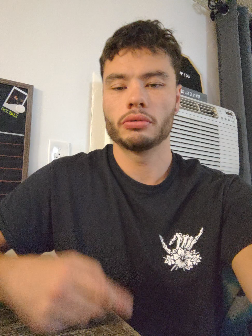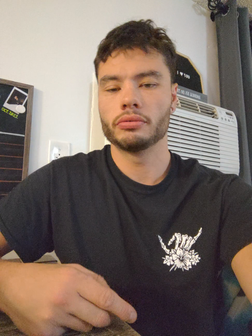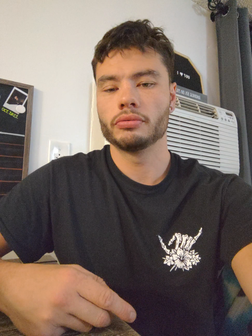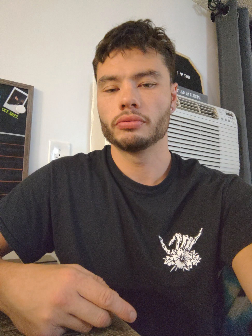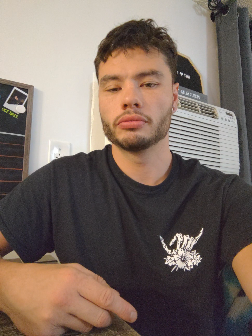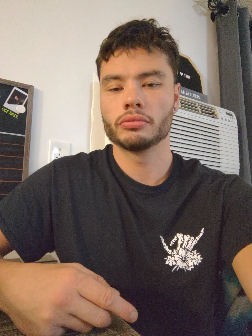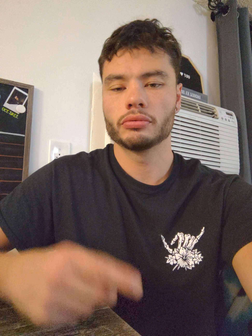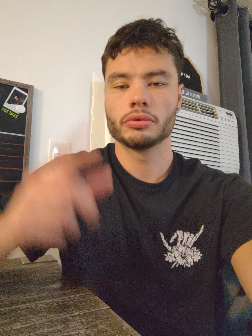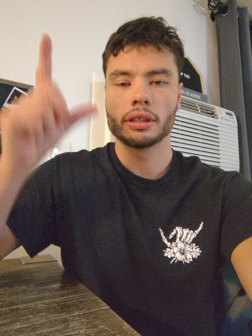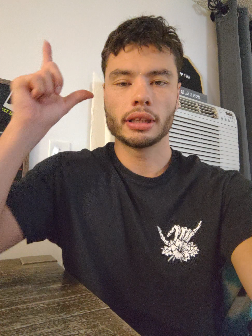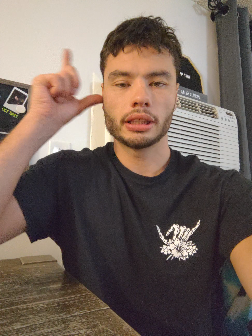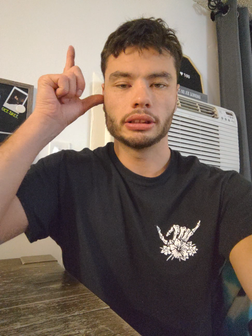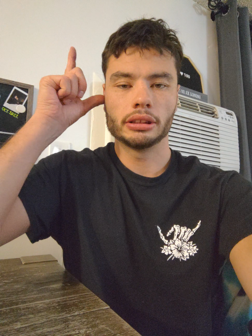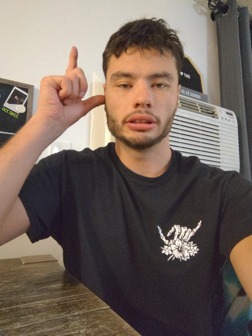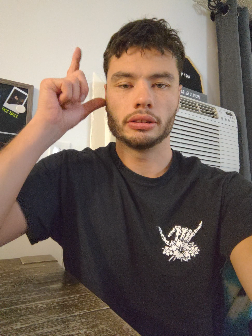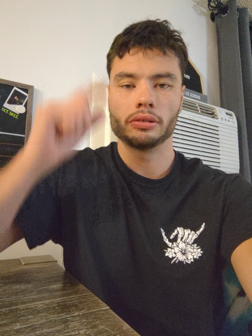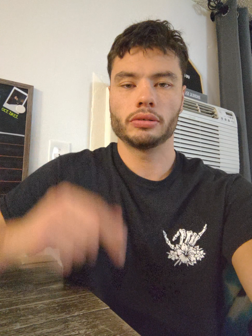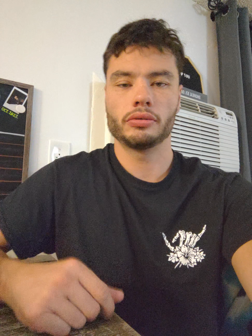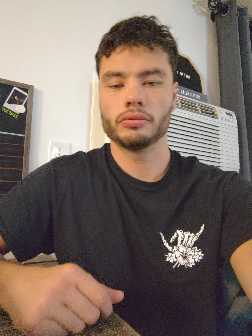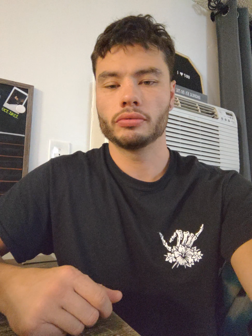listen